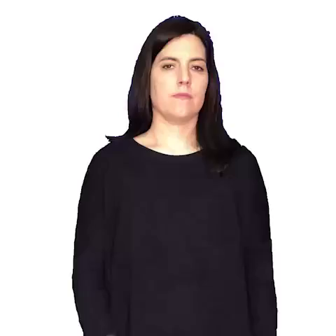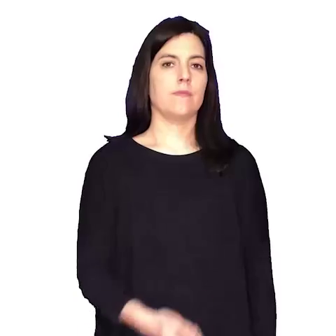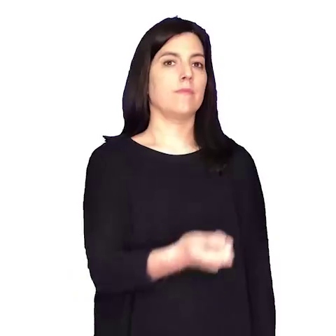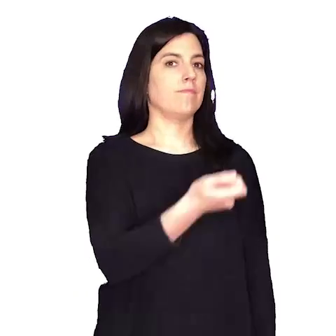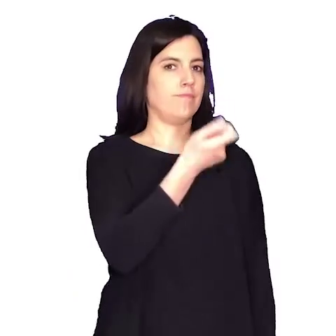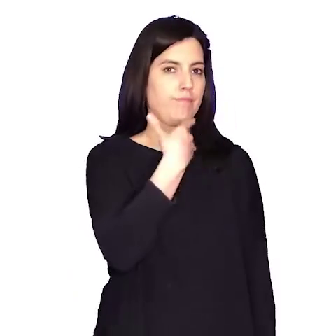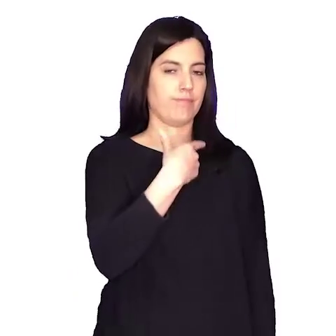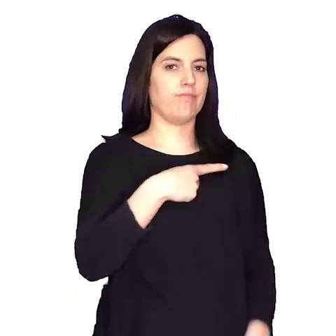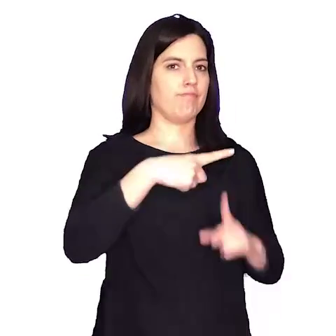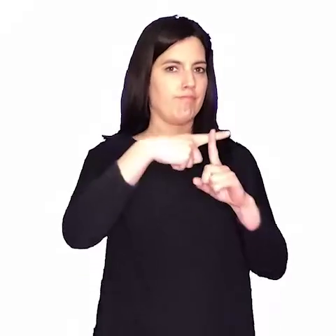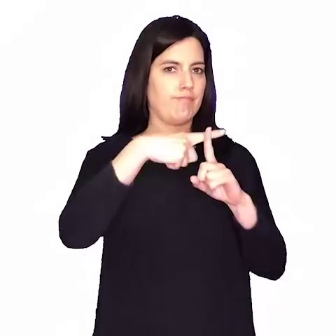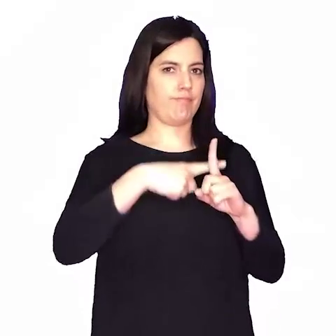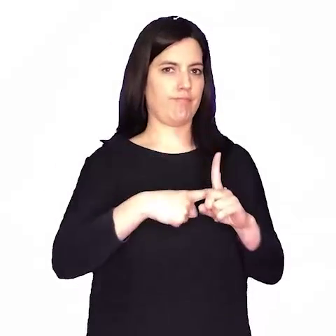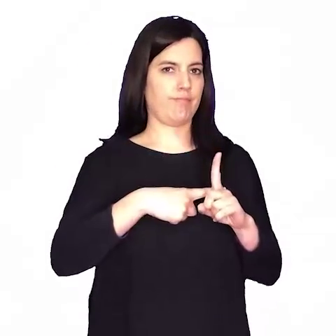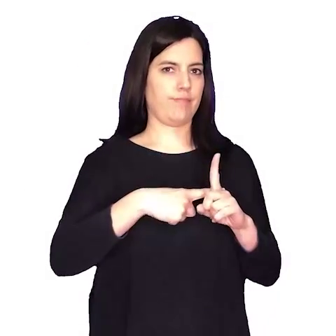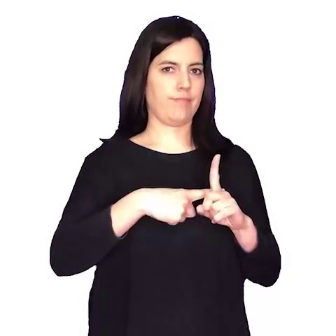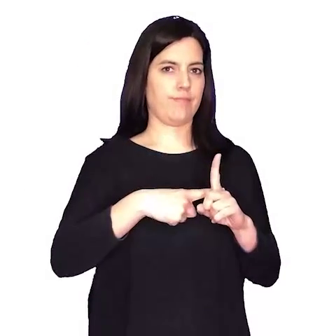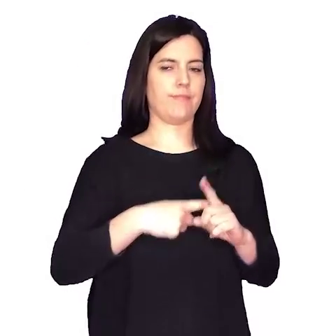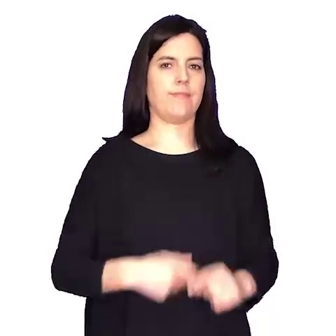droga nivel bajar